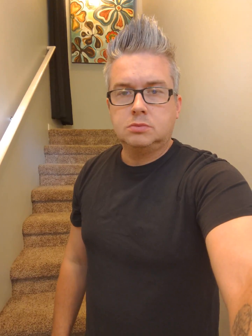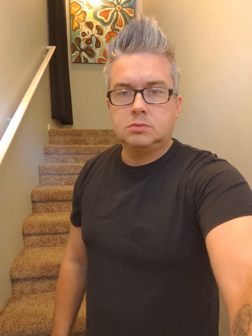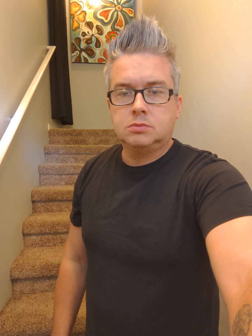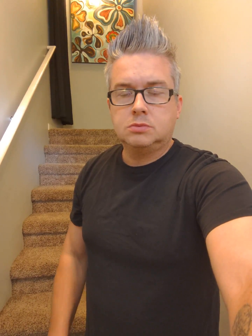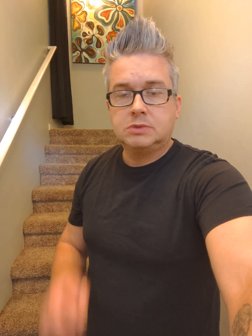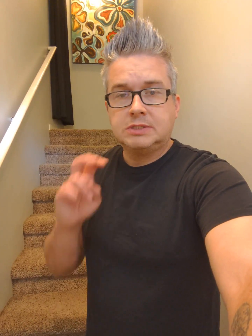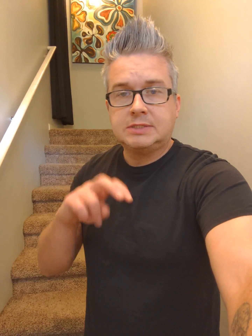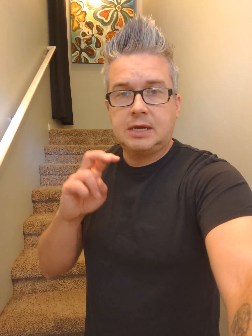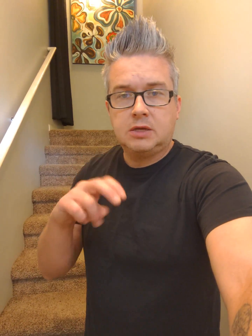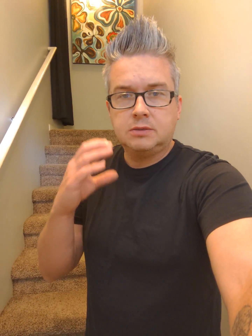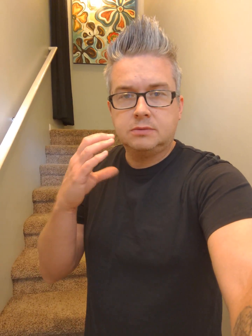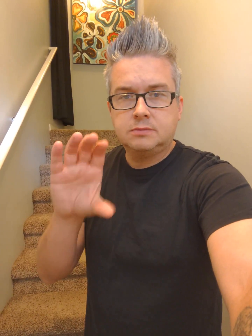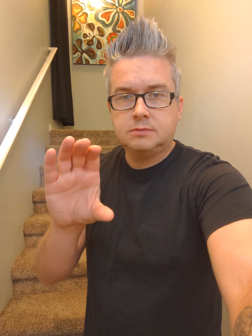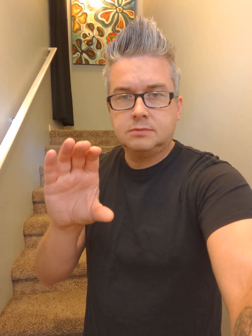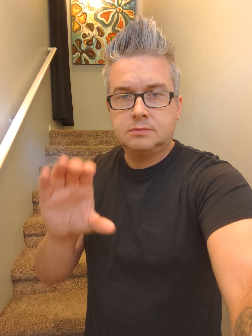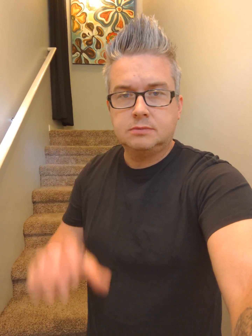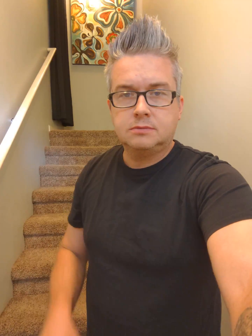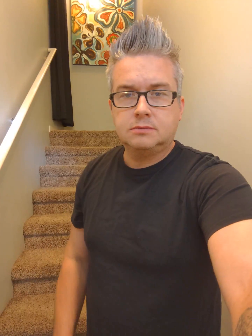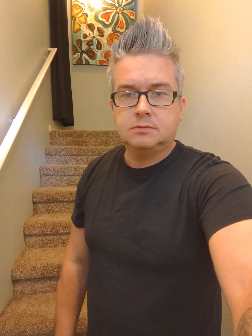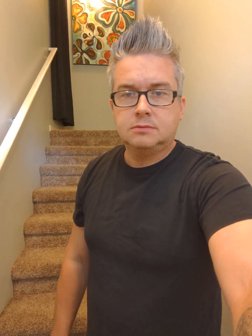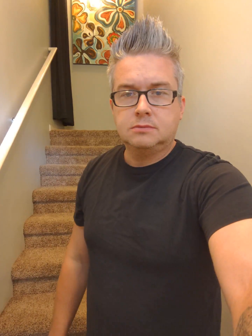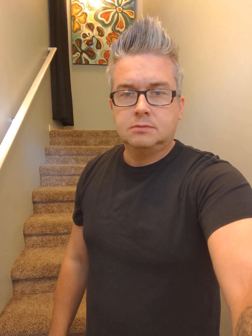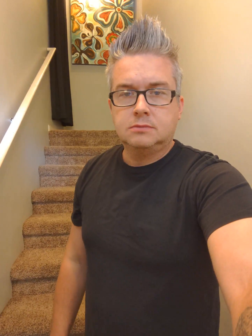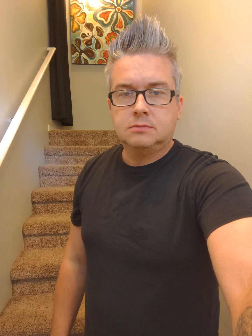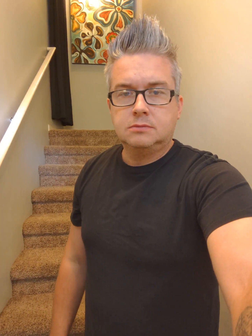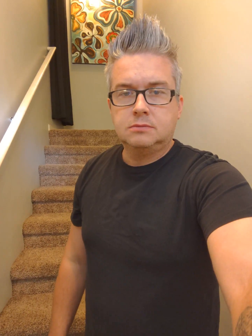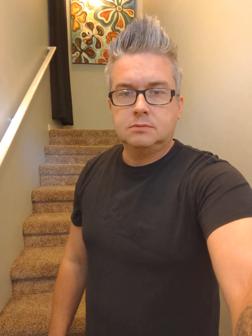potato chip